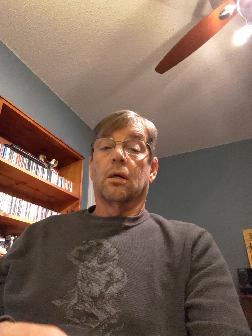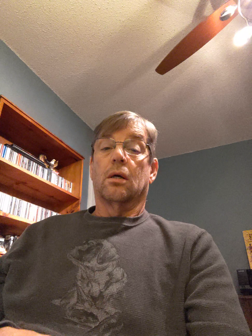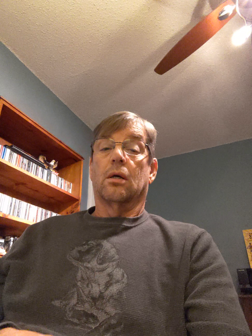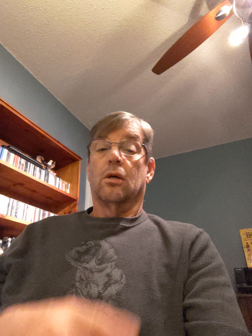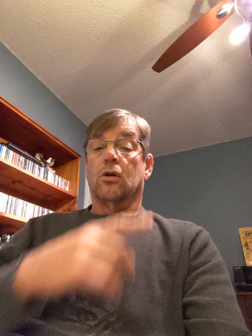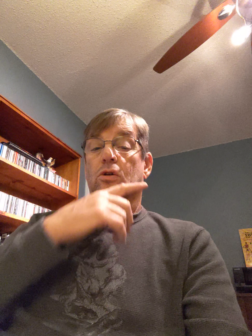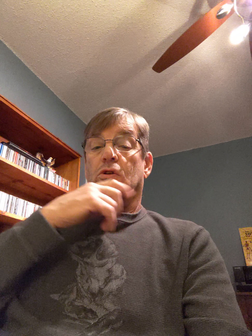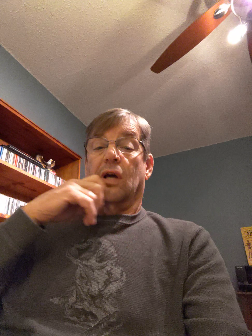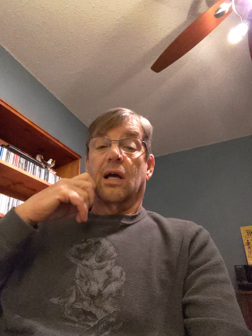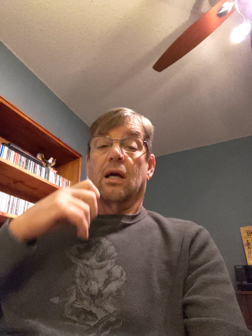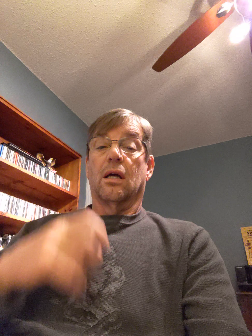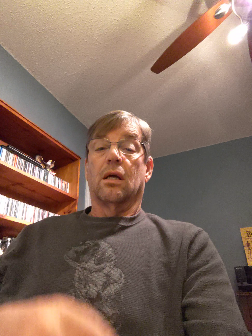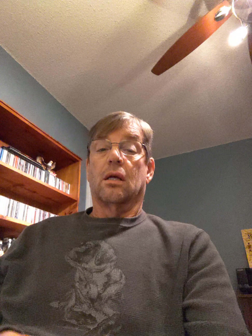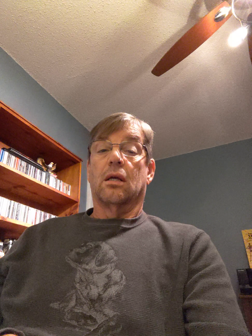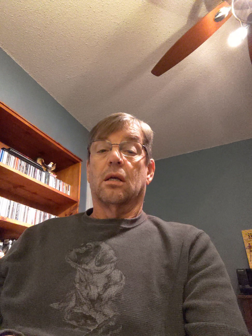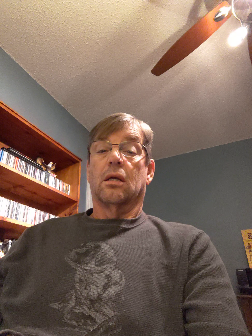dry